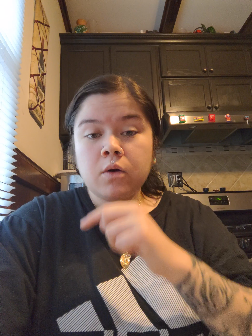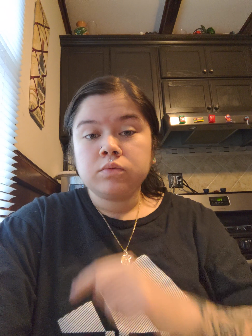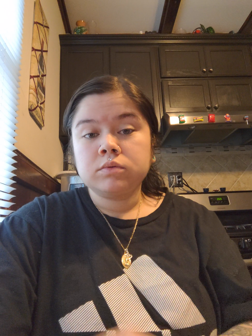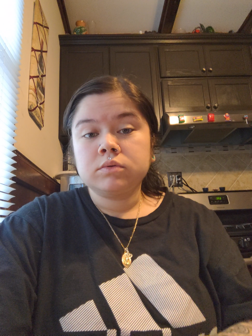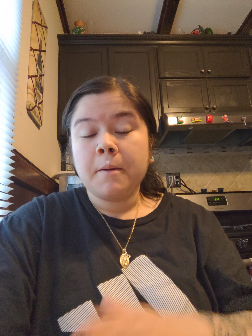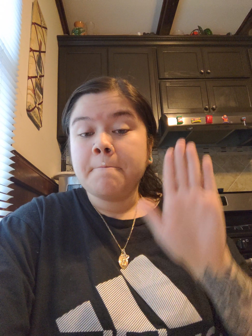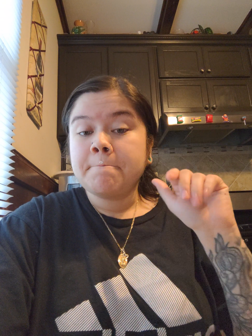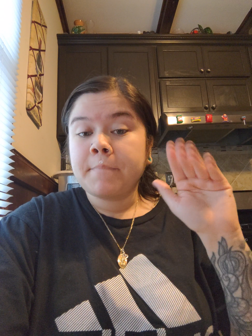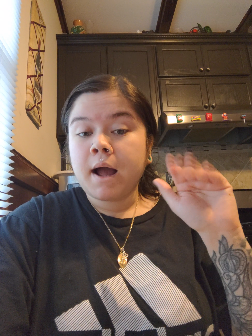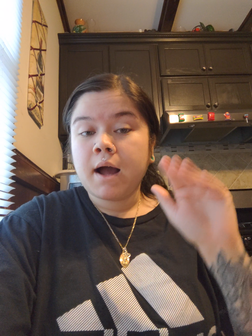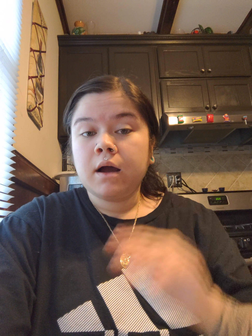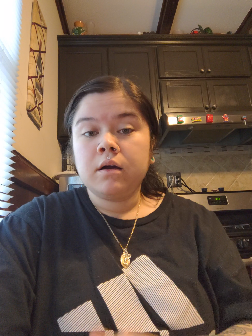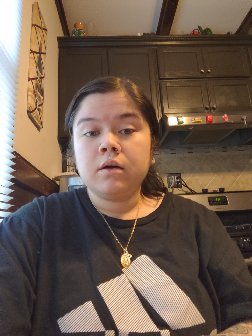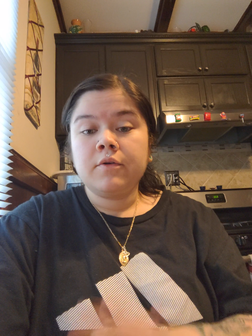bye